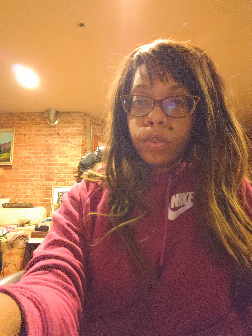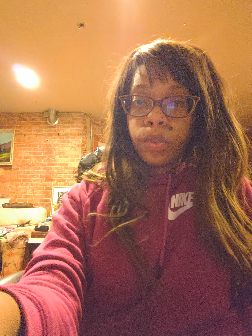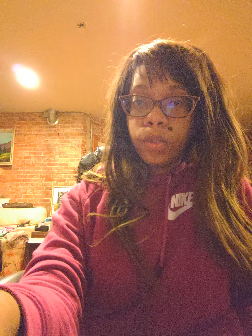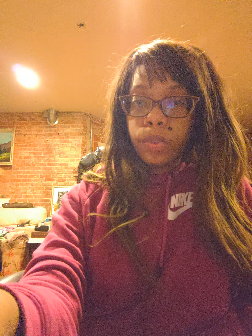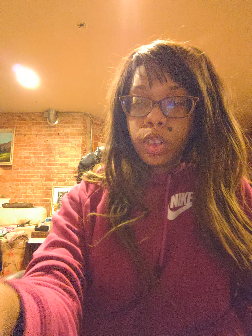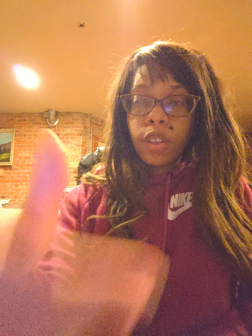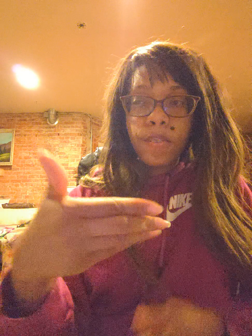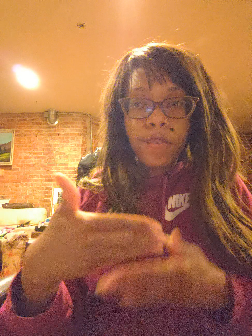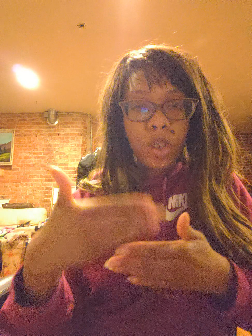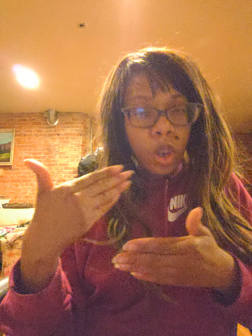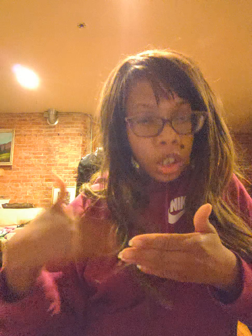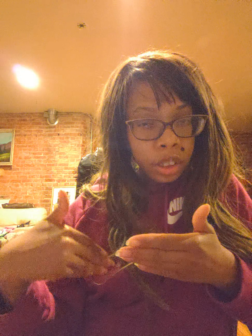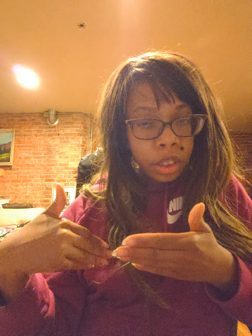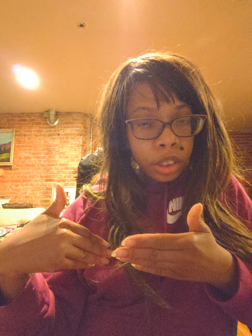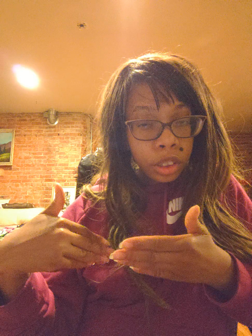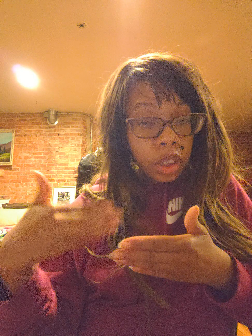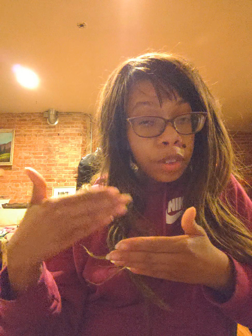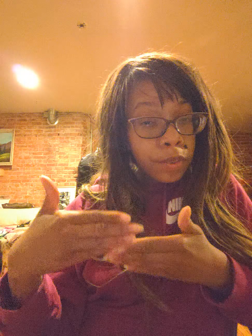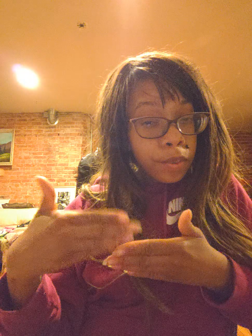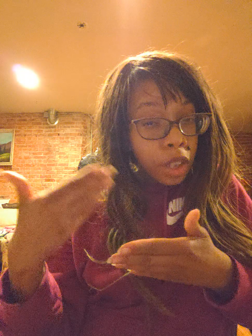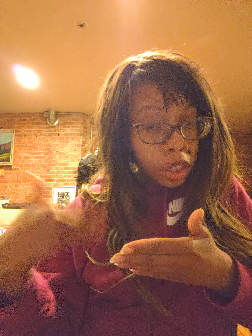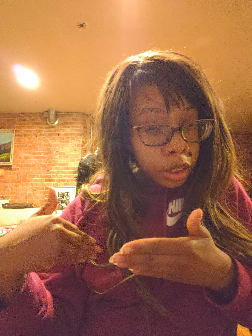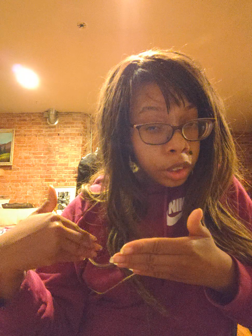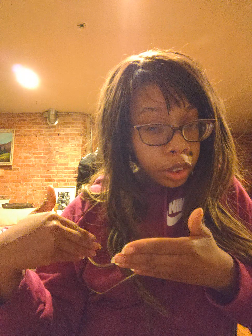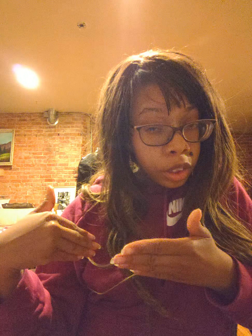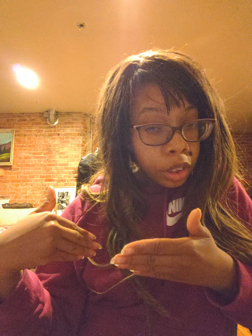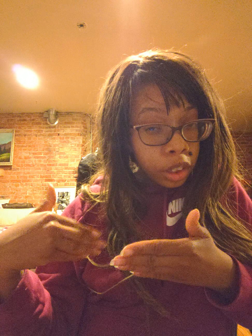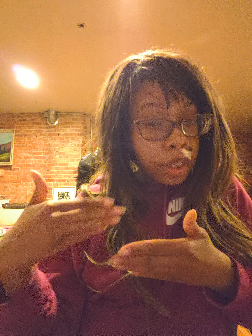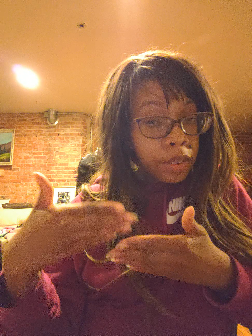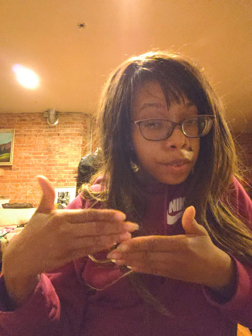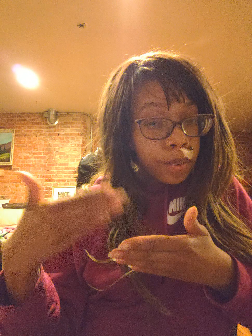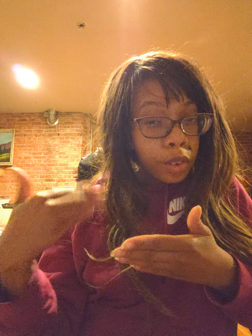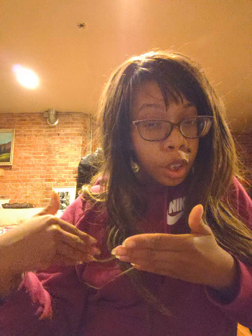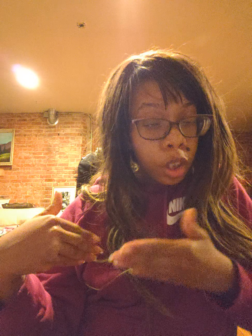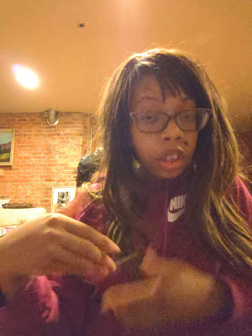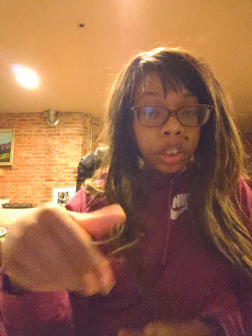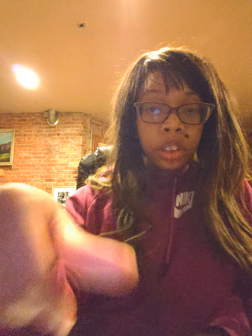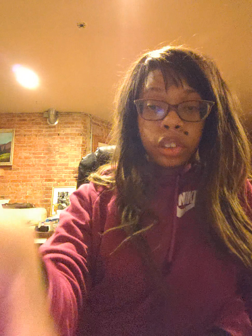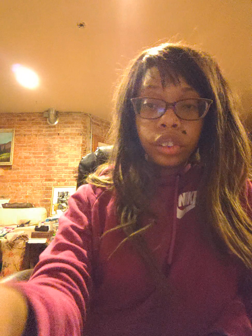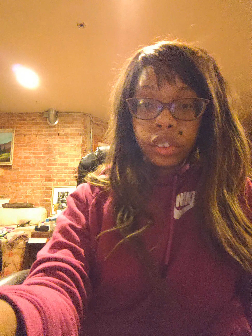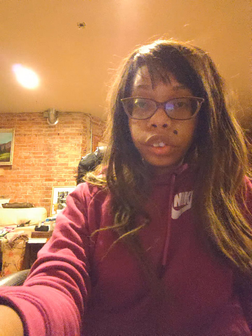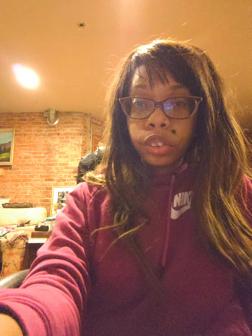before